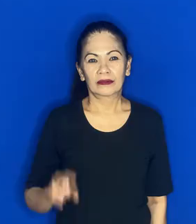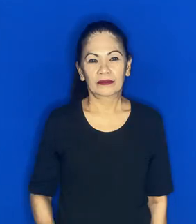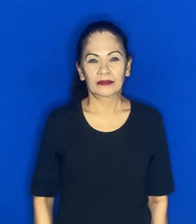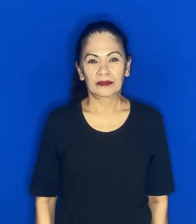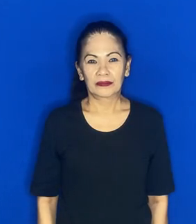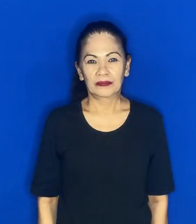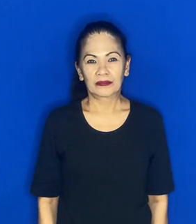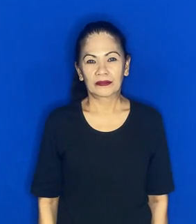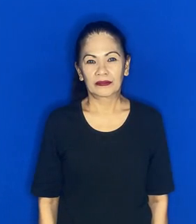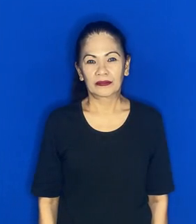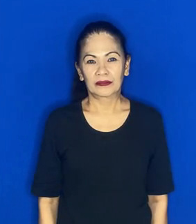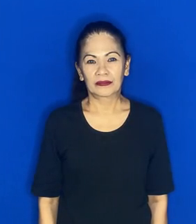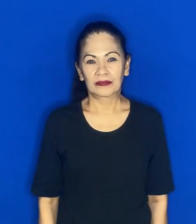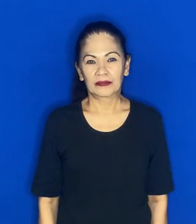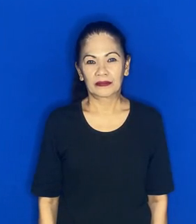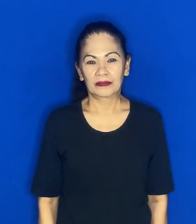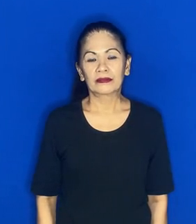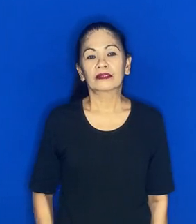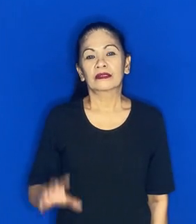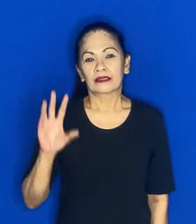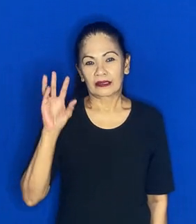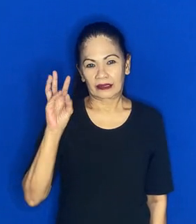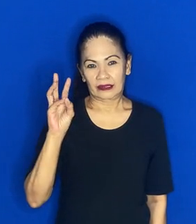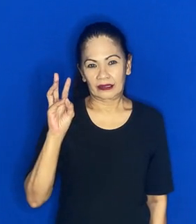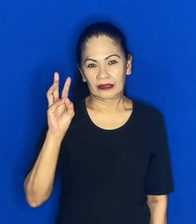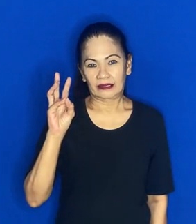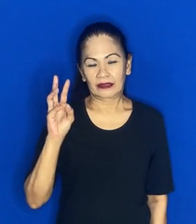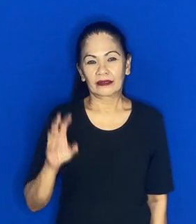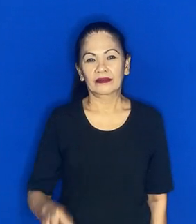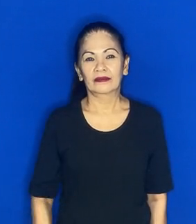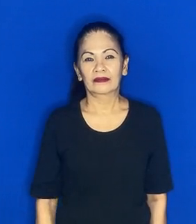six